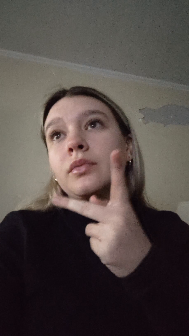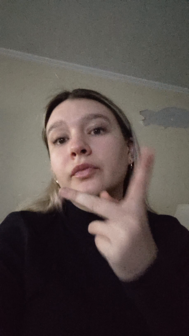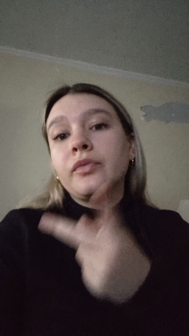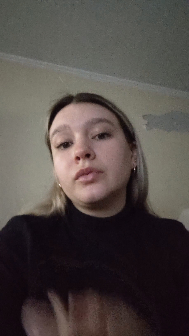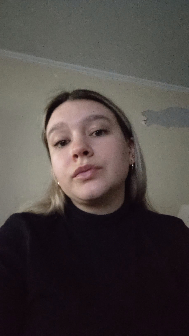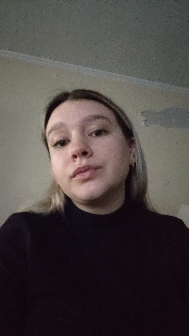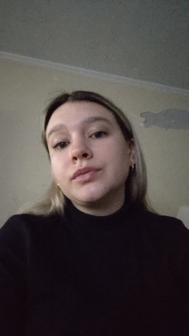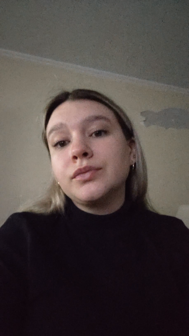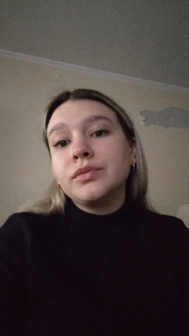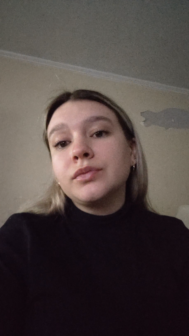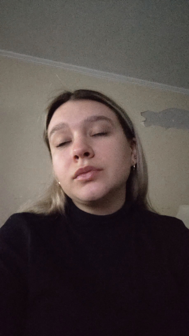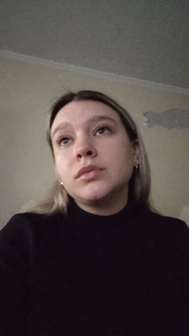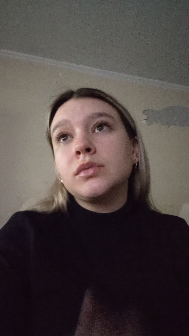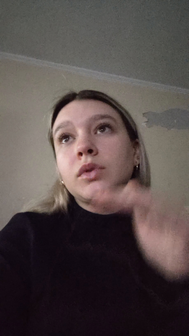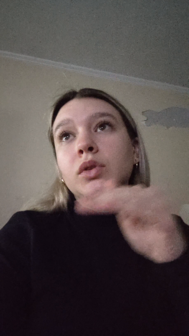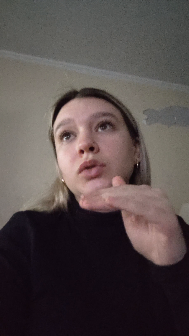doctor